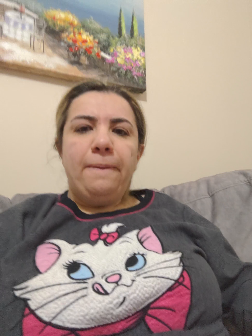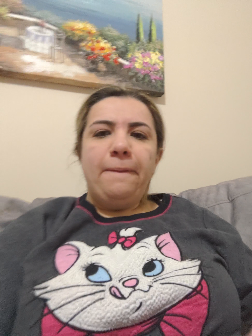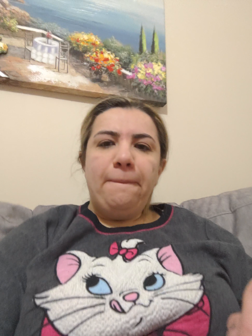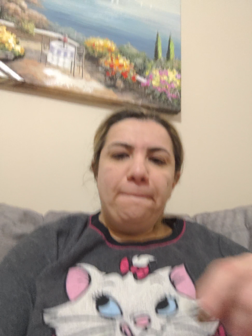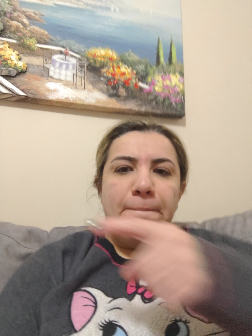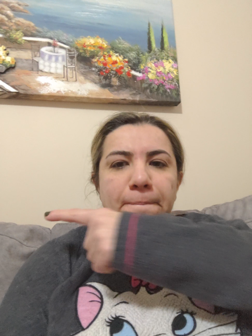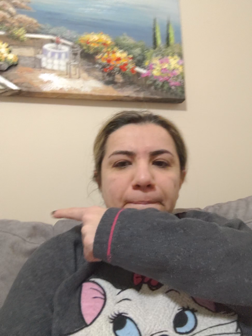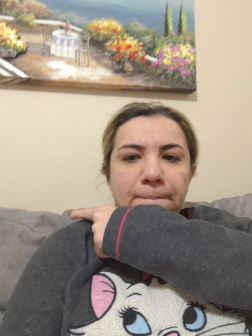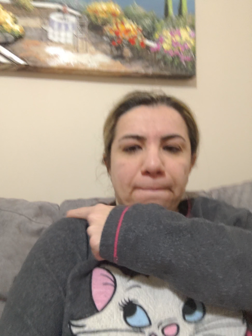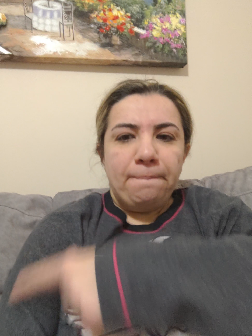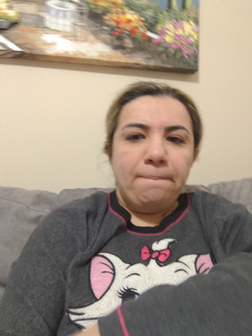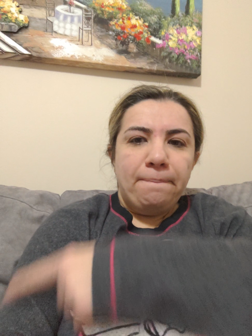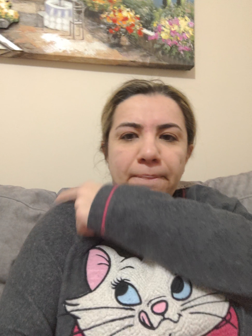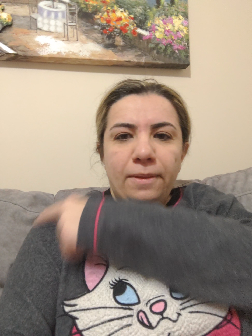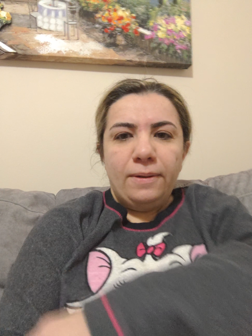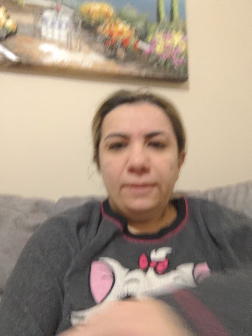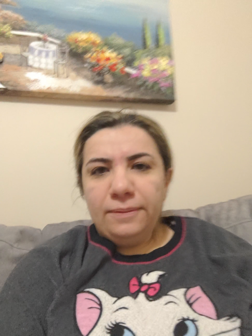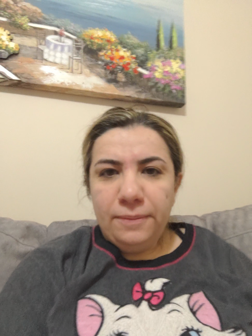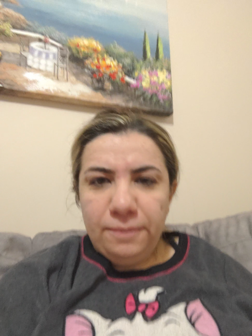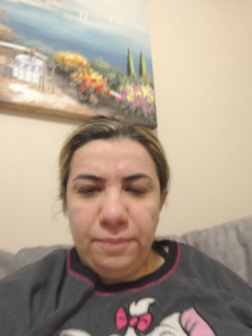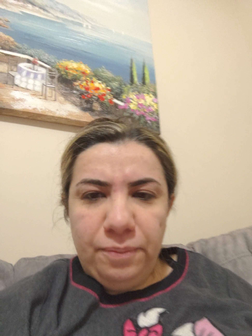arm